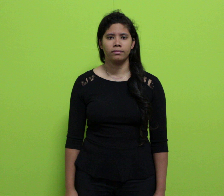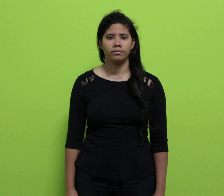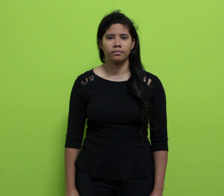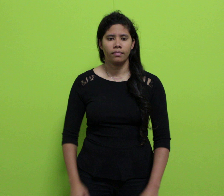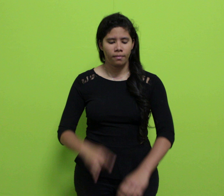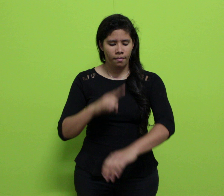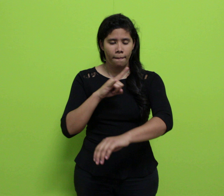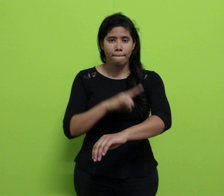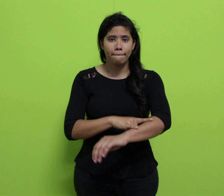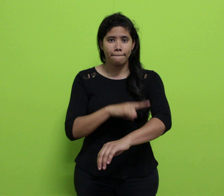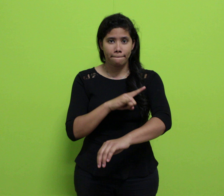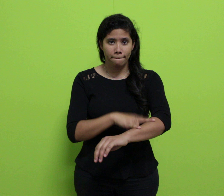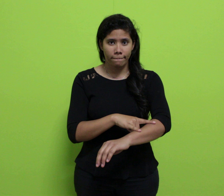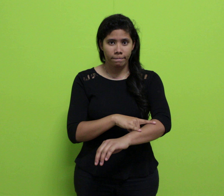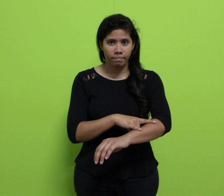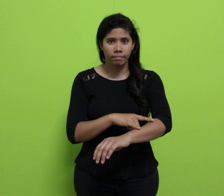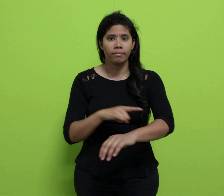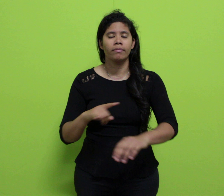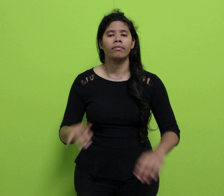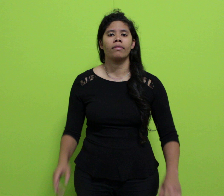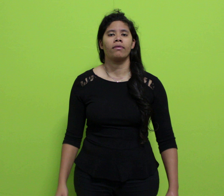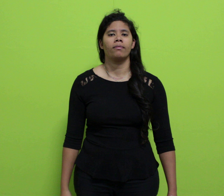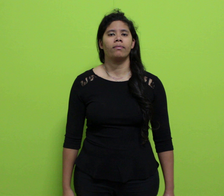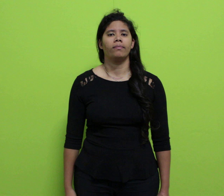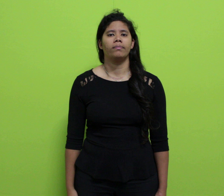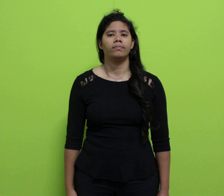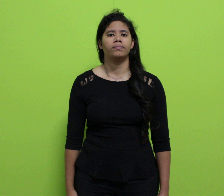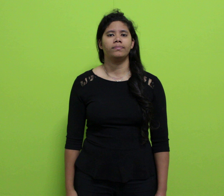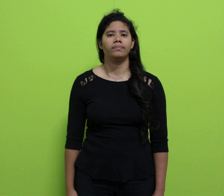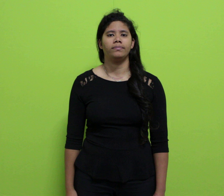banheiro